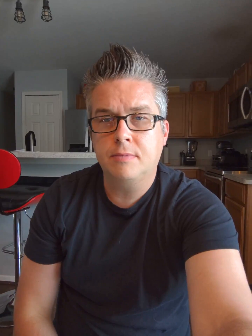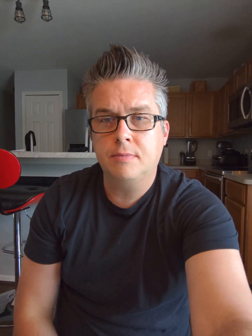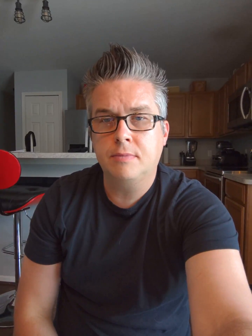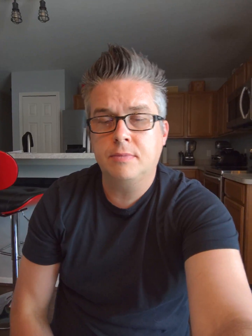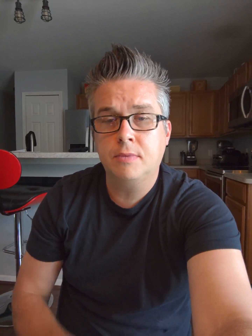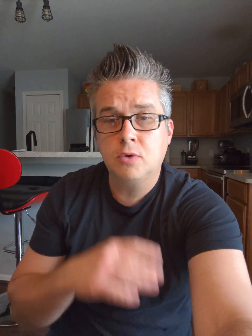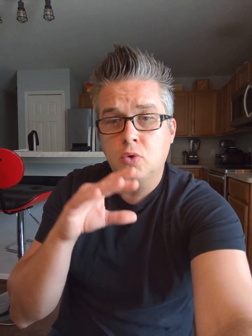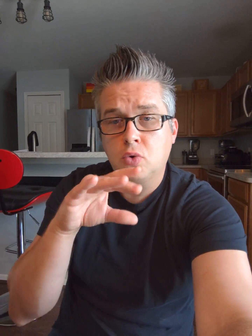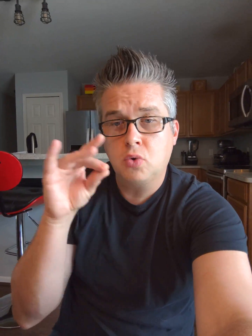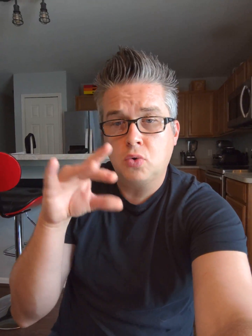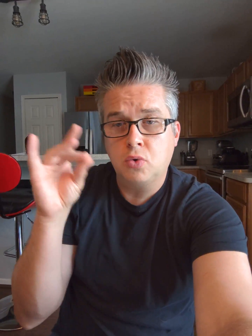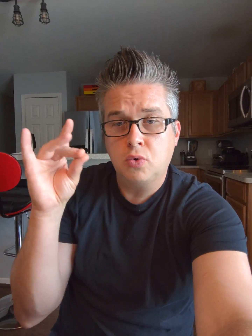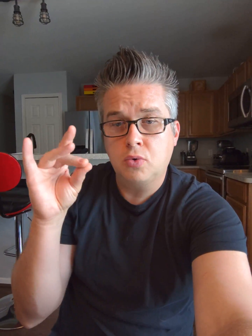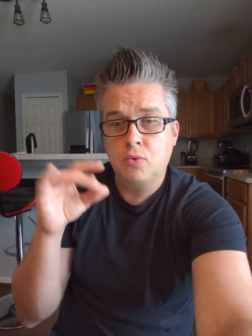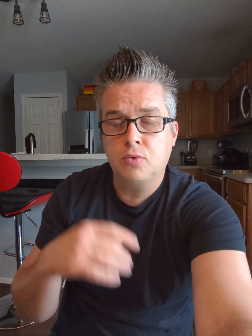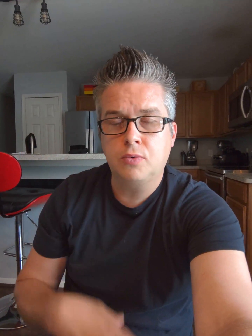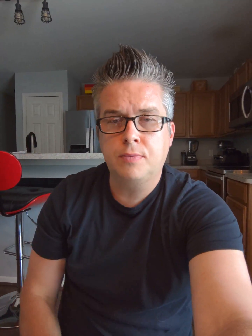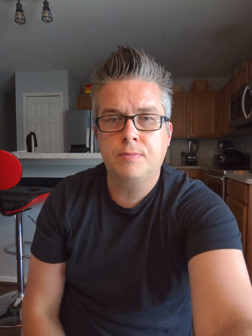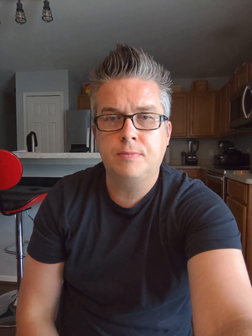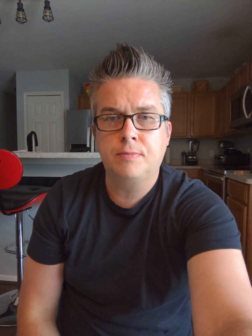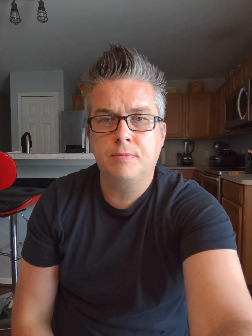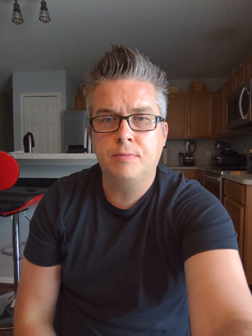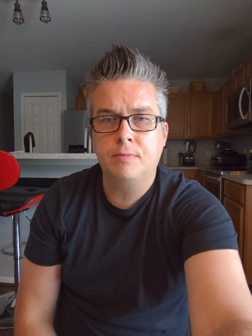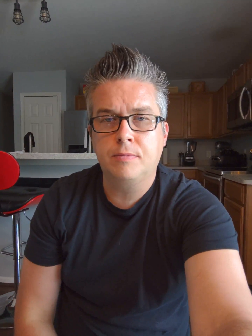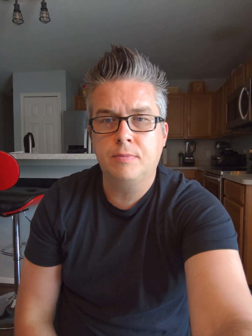choose